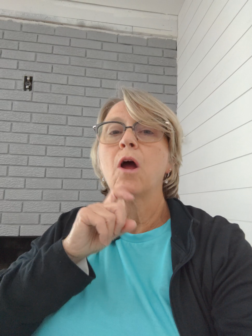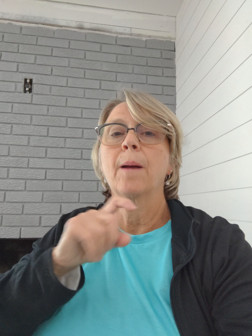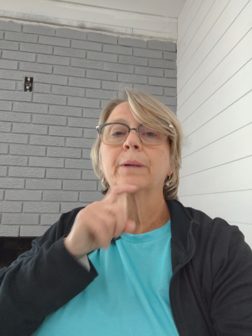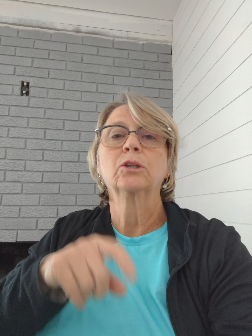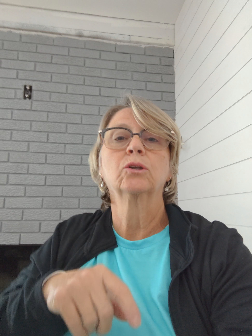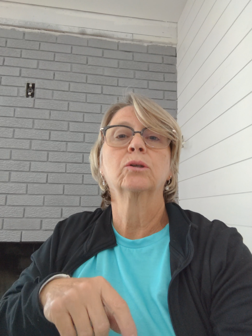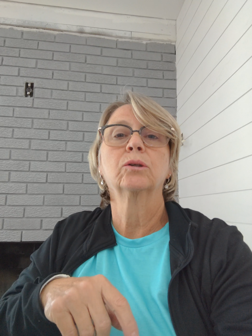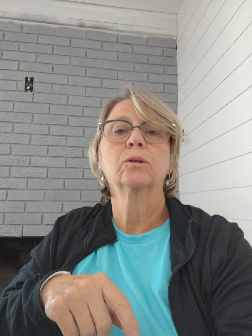garbage